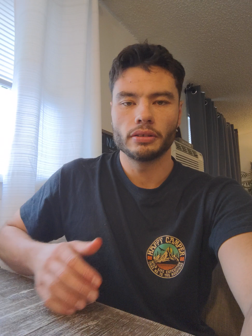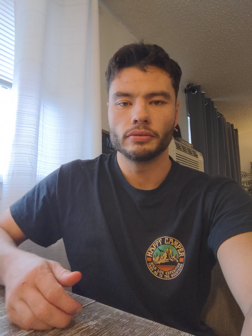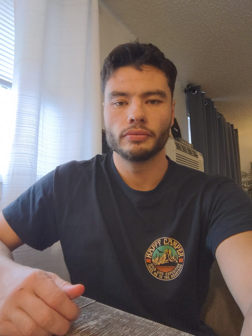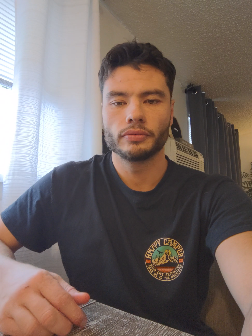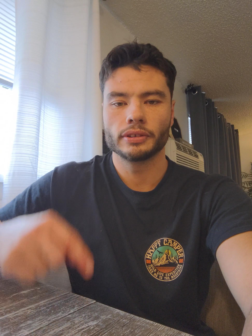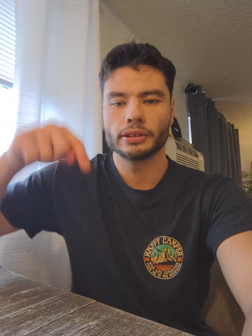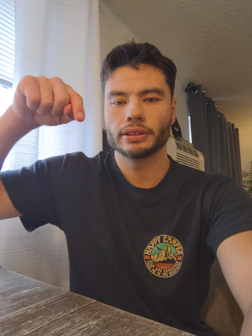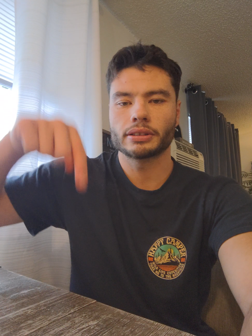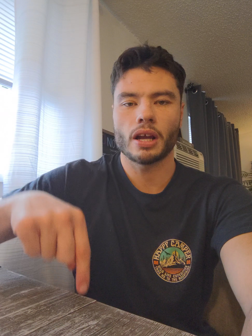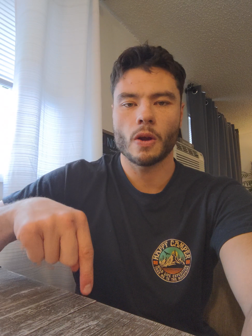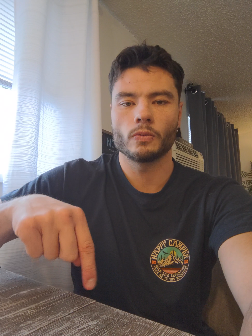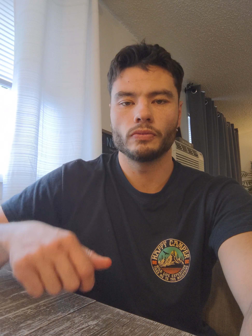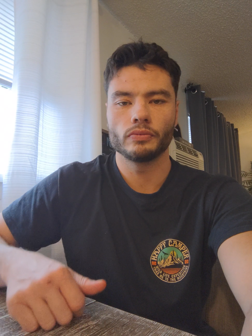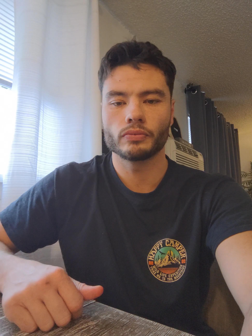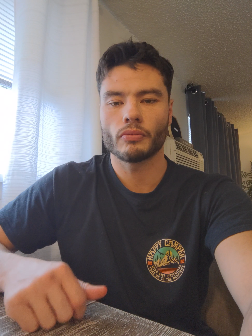down